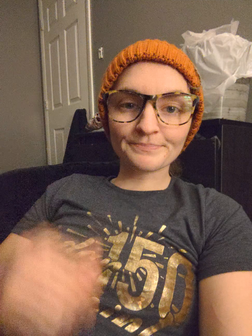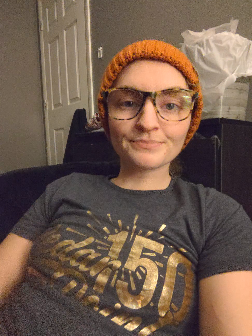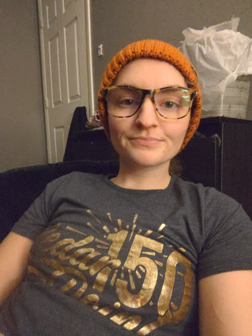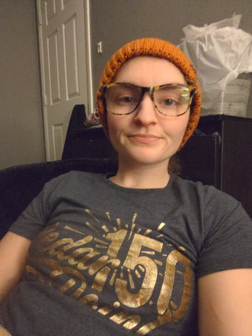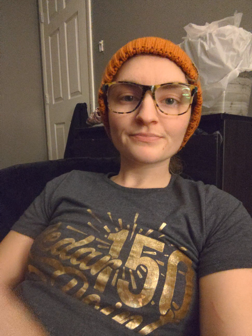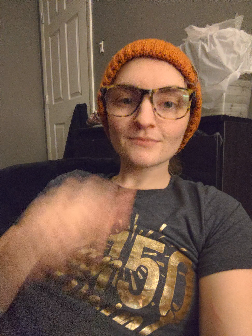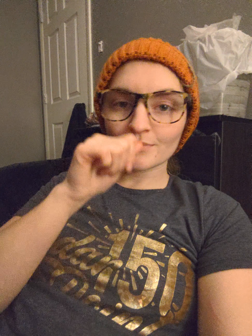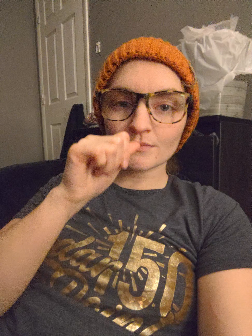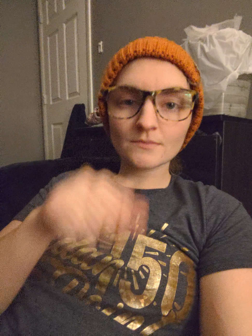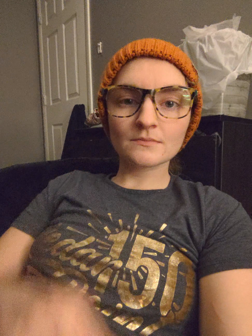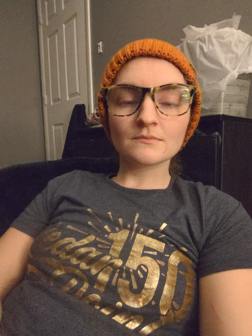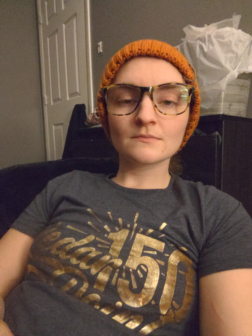nuts